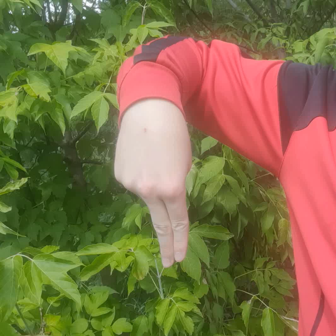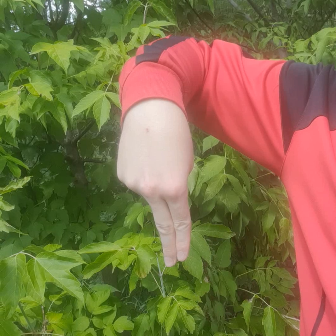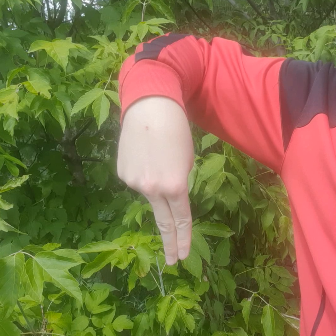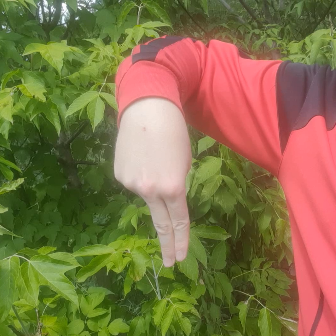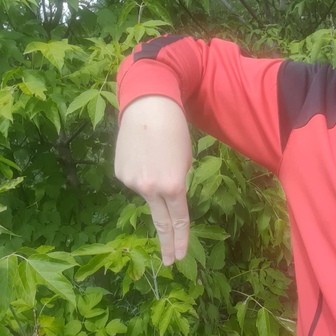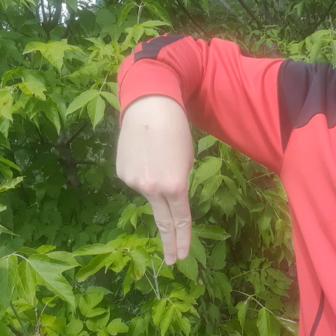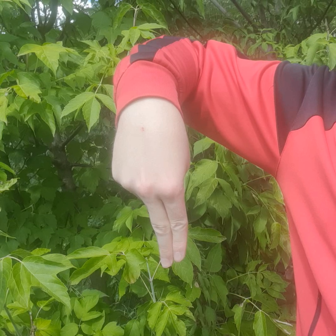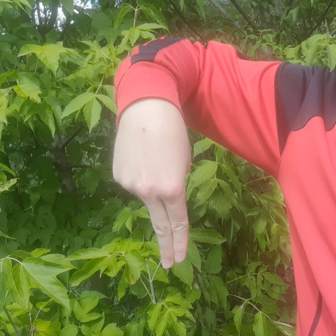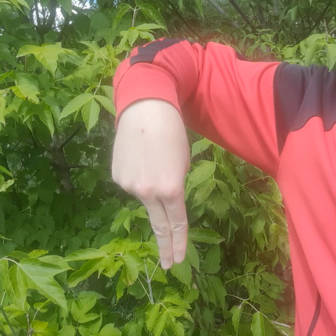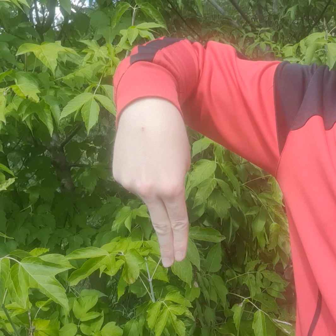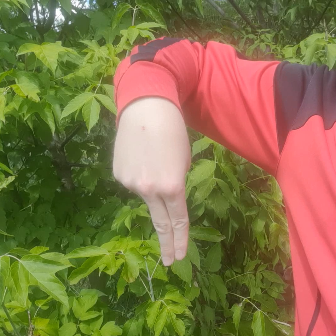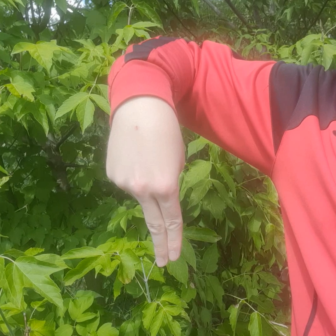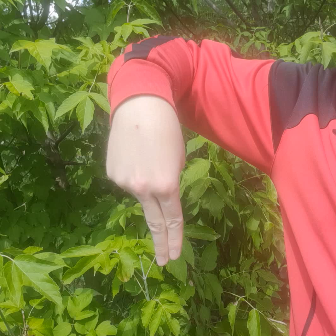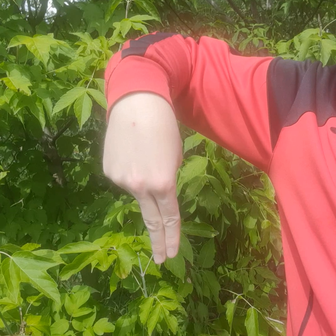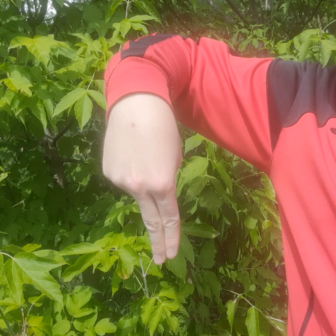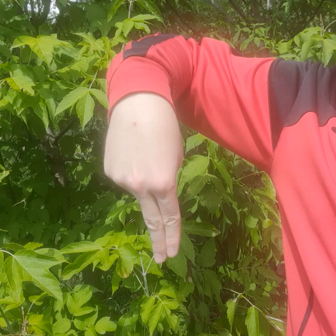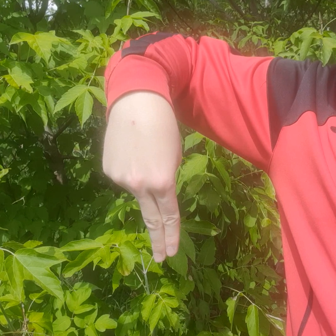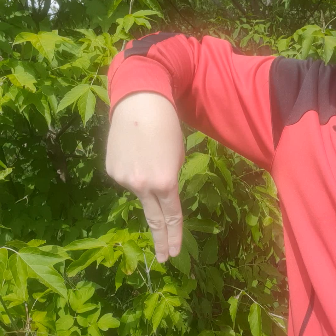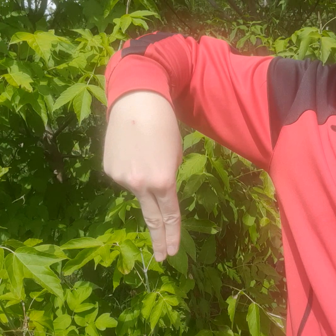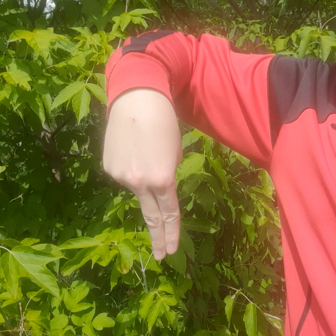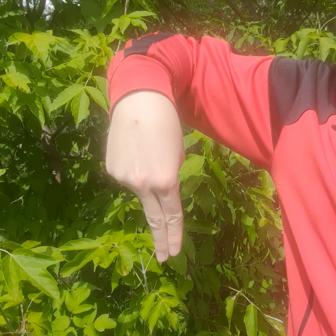П